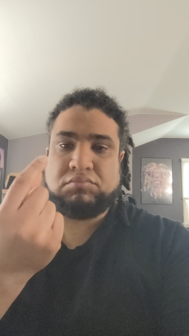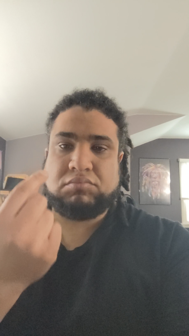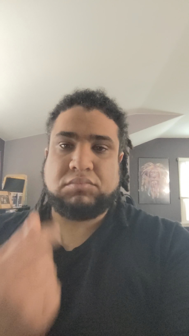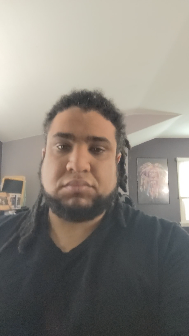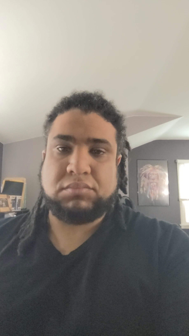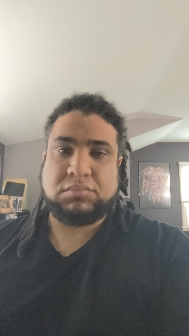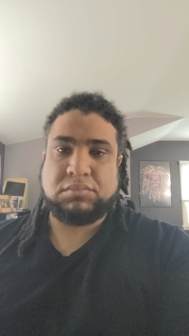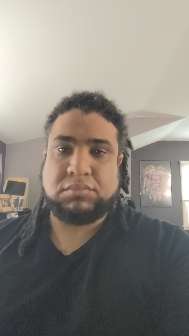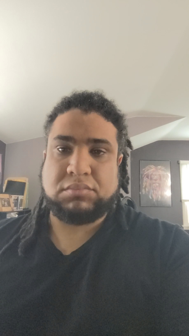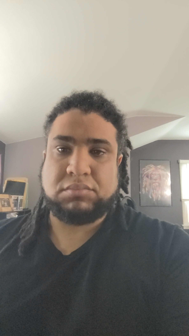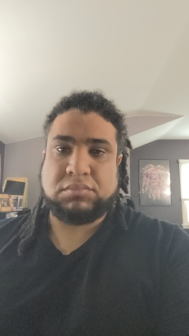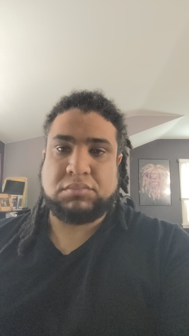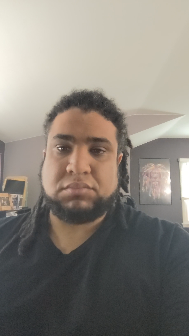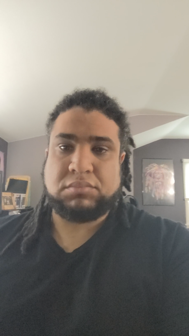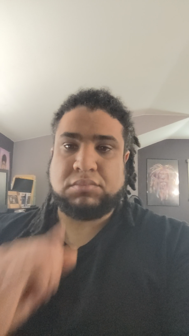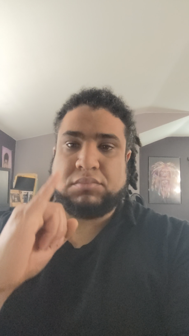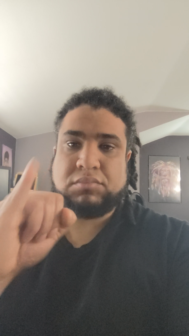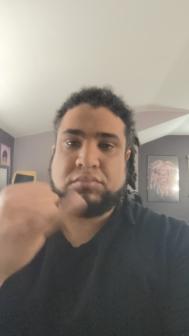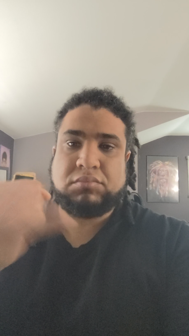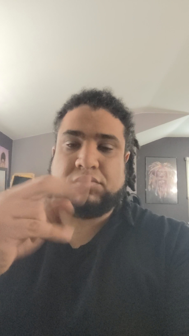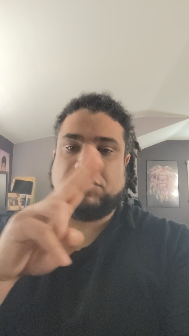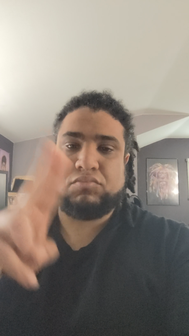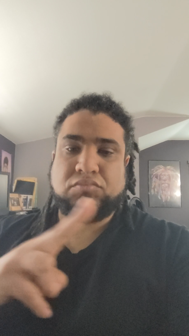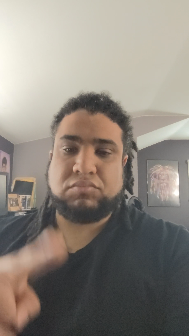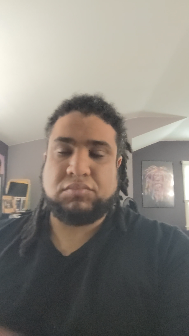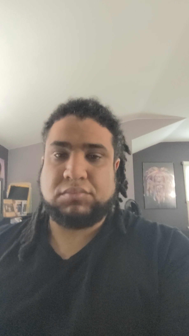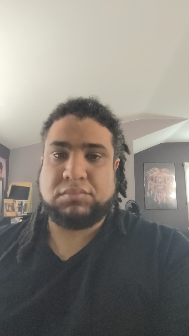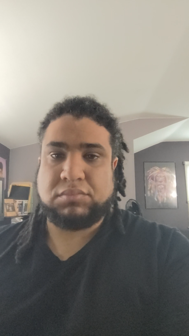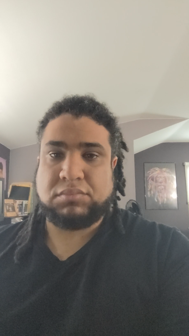jelly